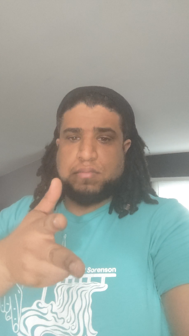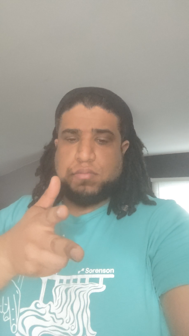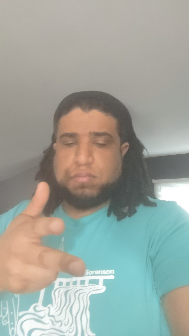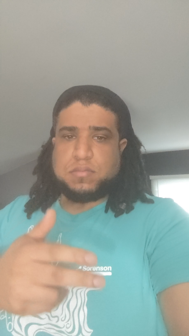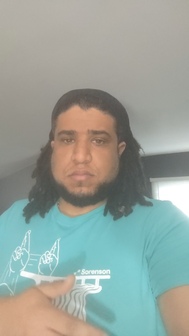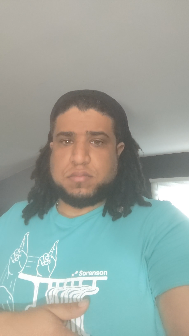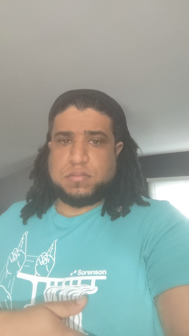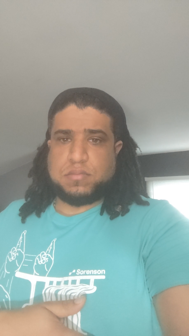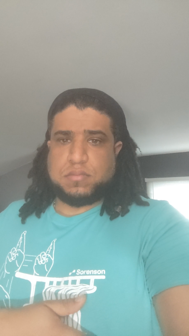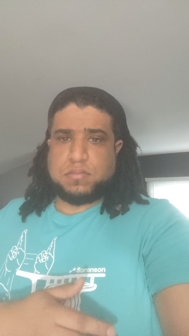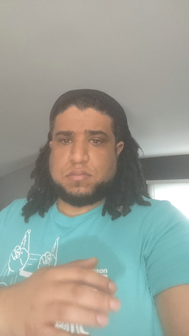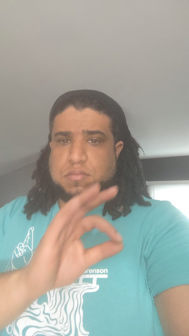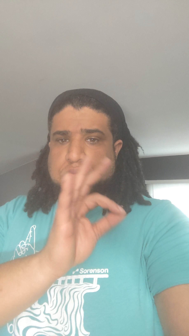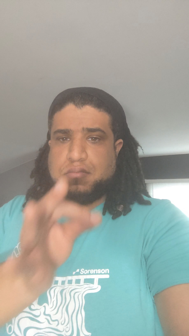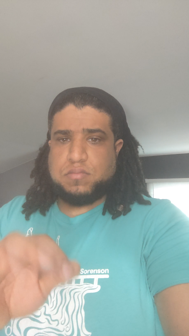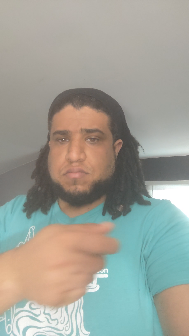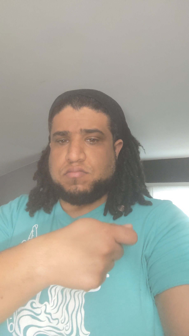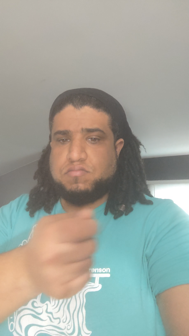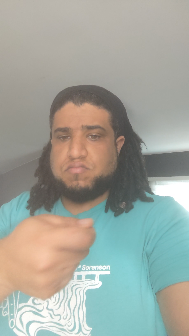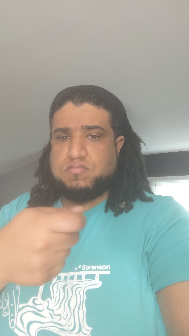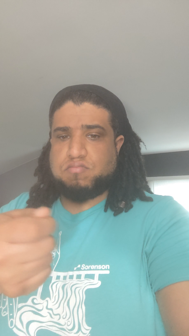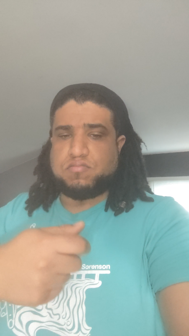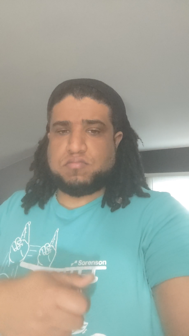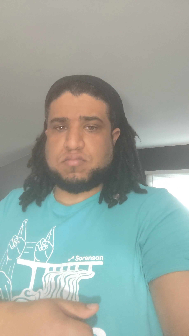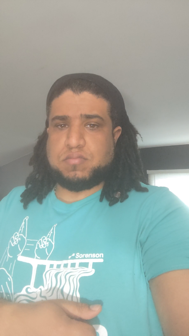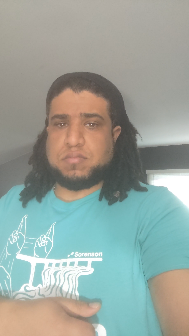hose